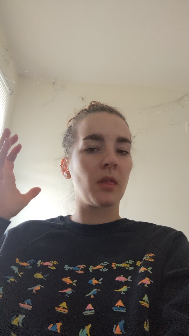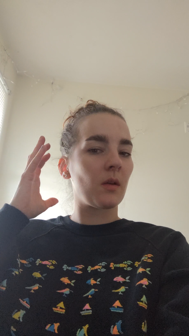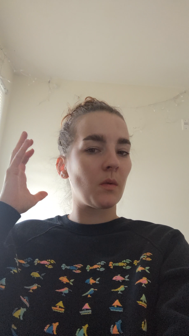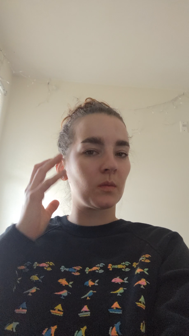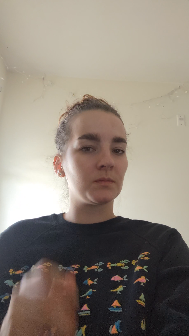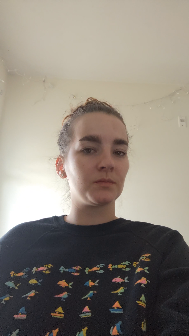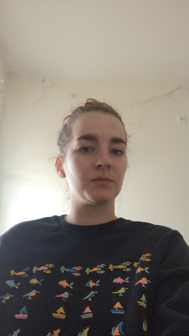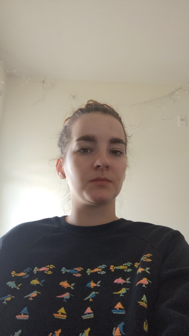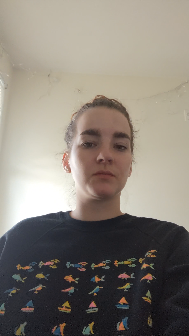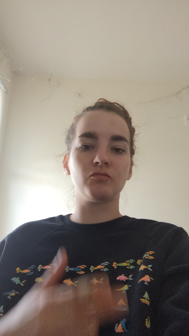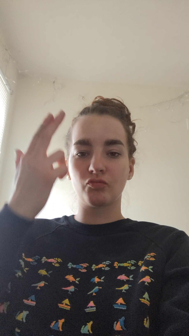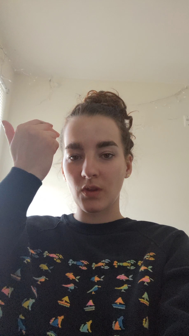rabbit